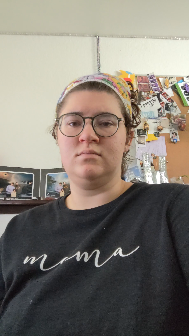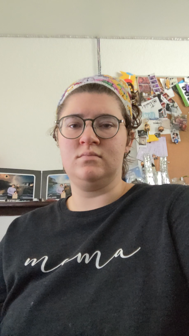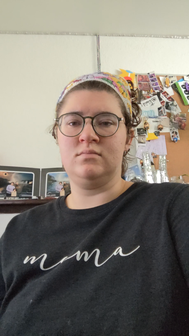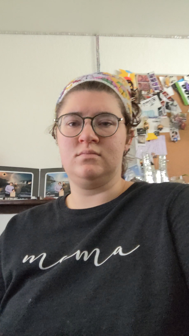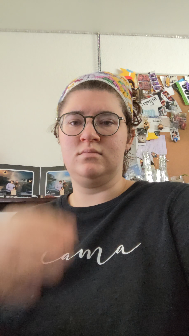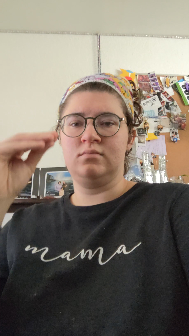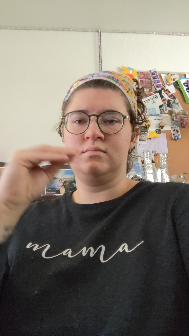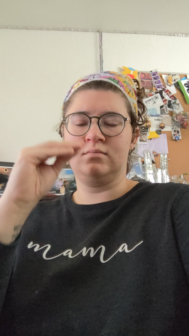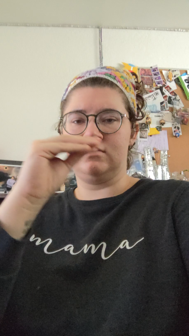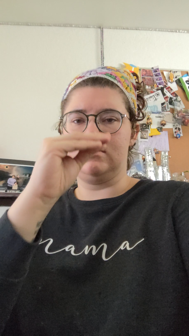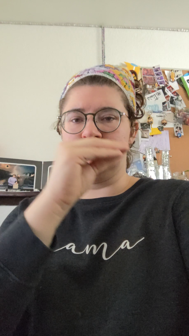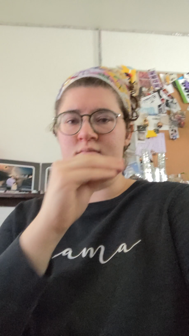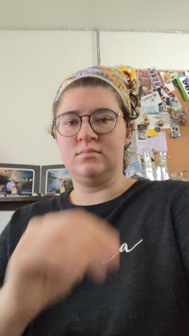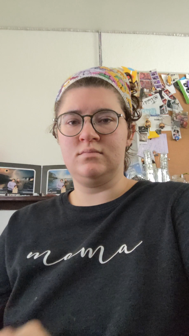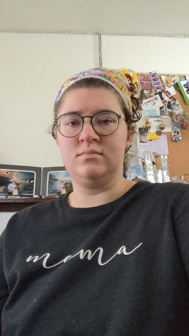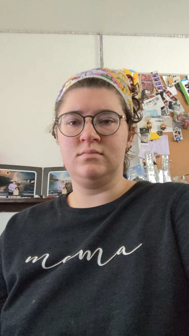dinosaur